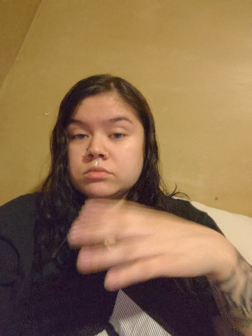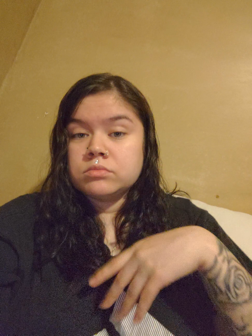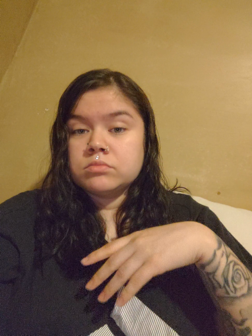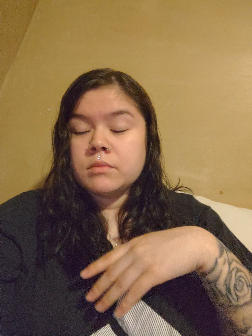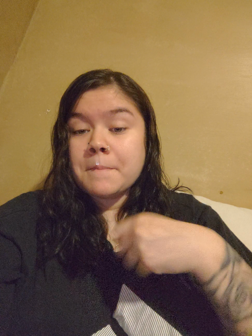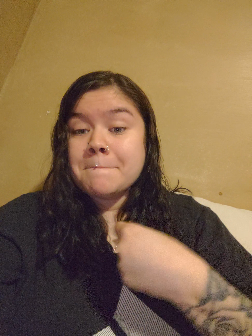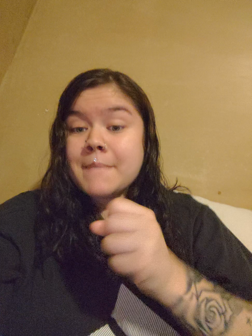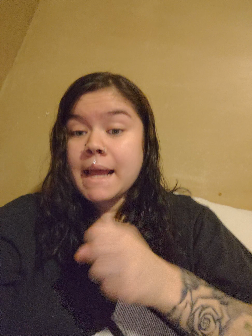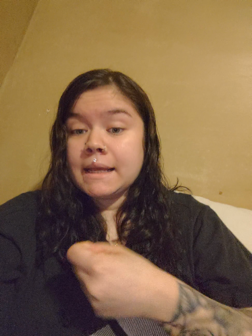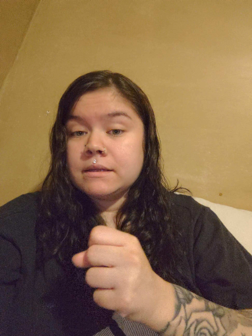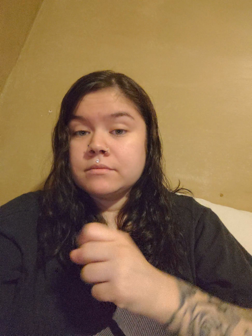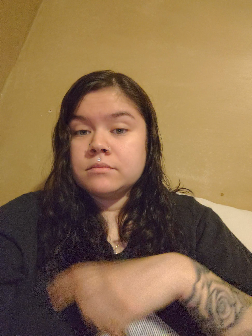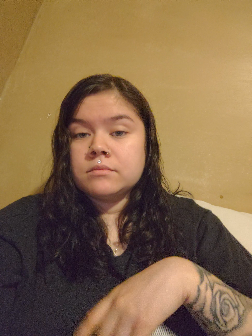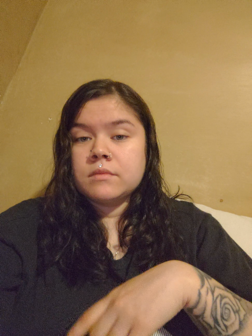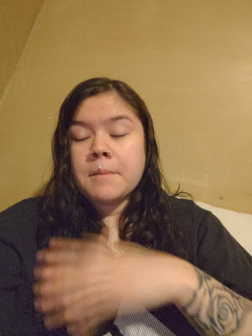make